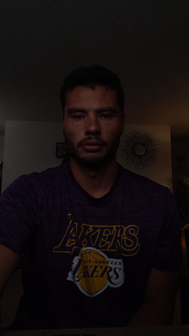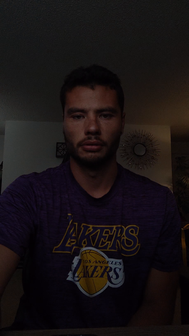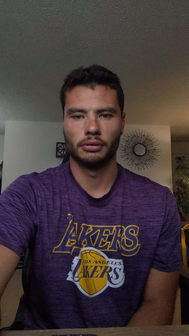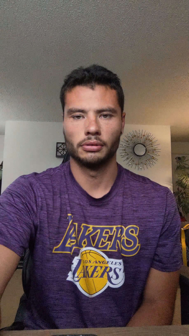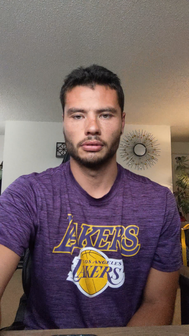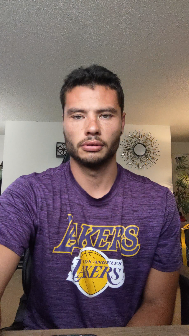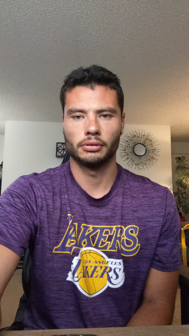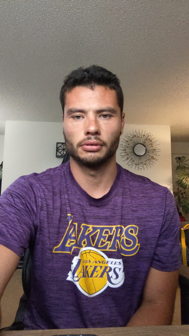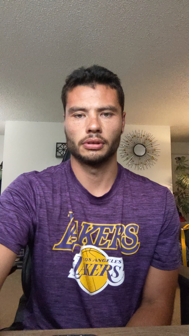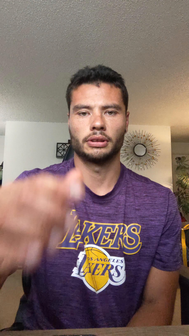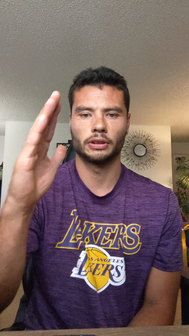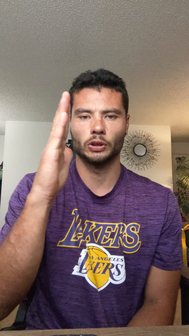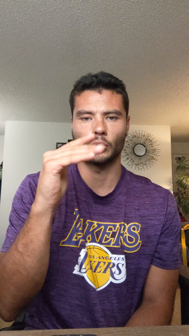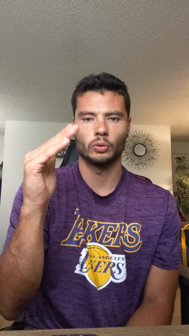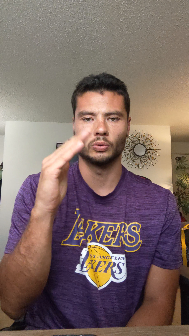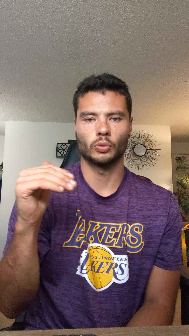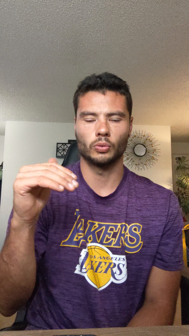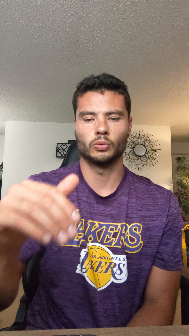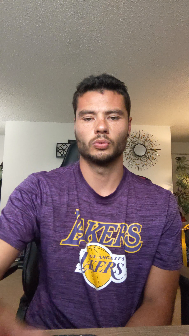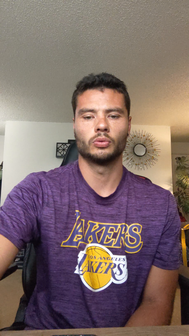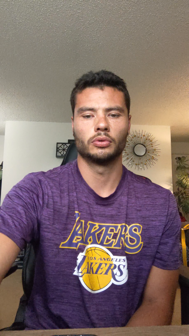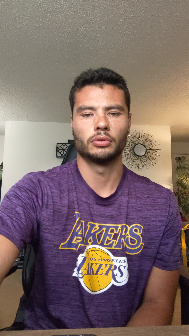downtown